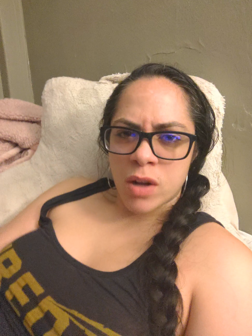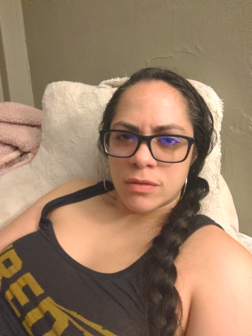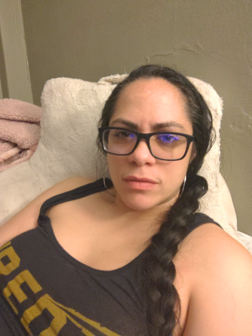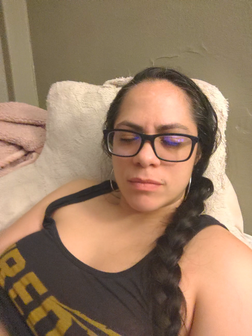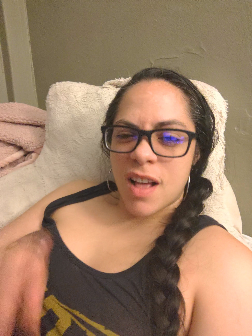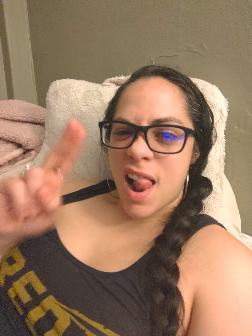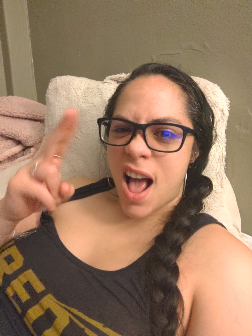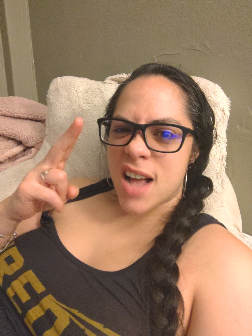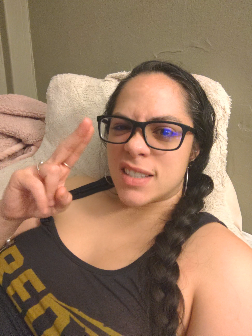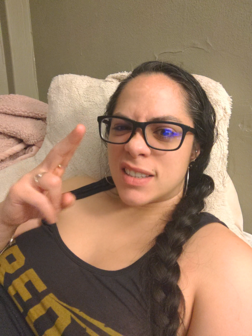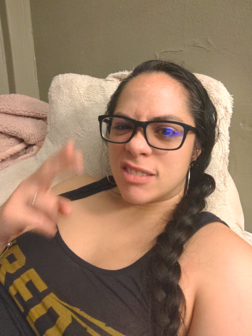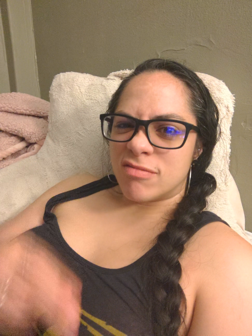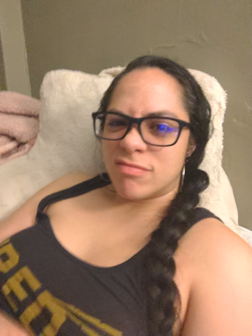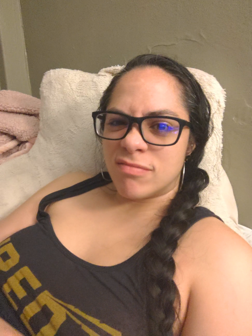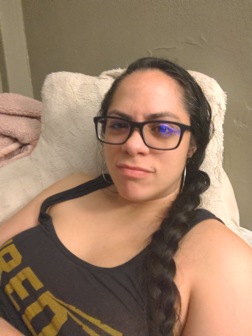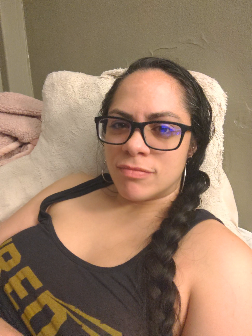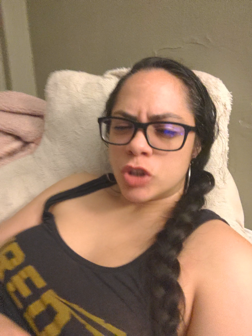closet